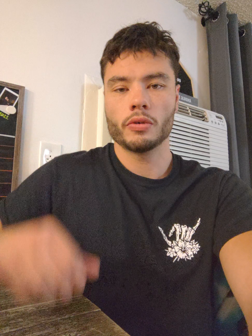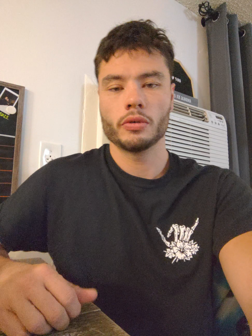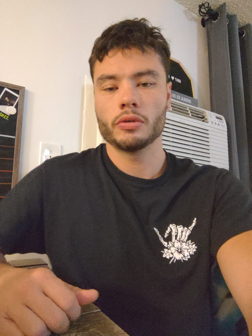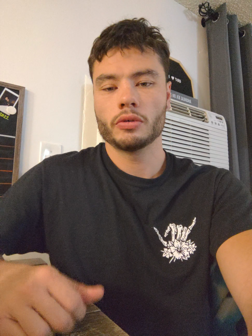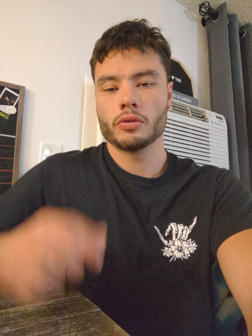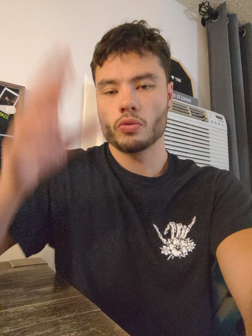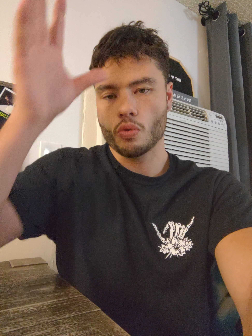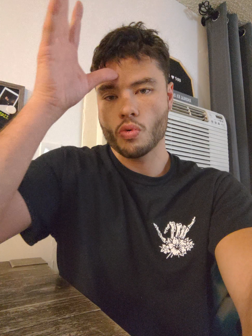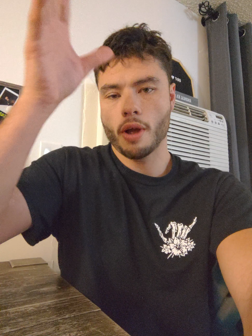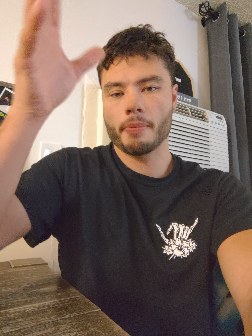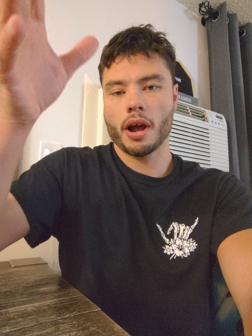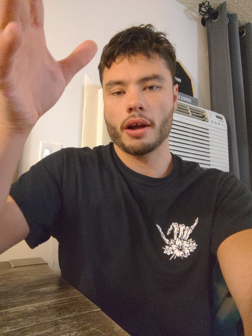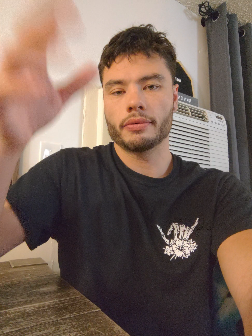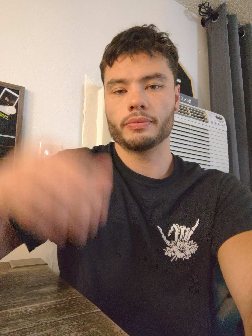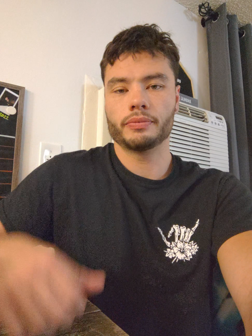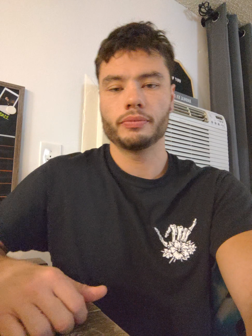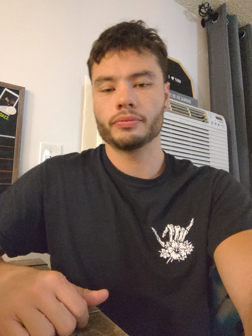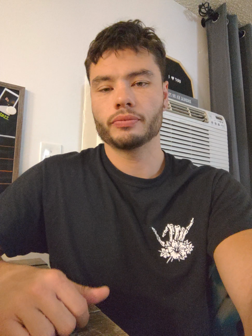grandpa